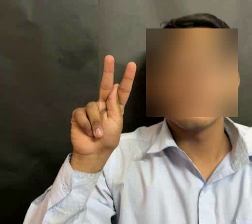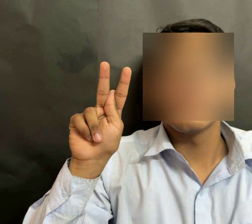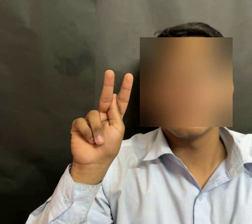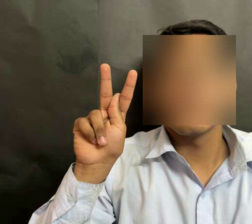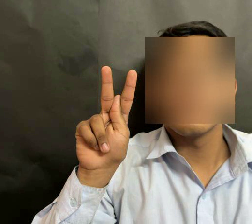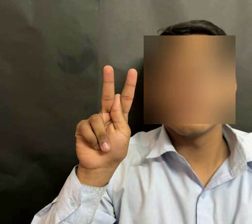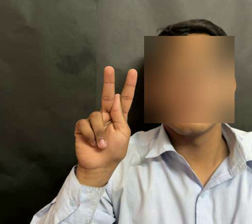K